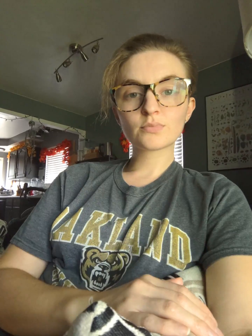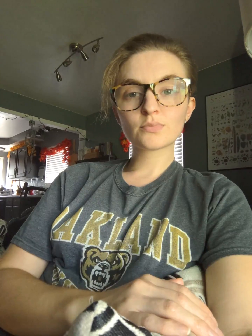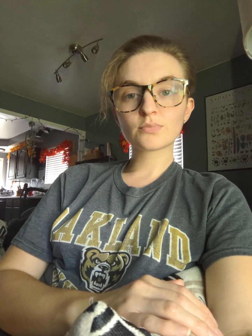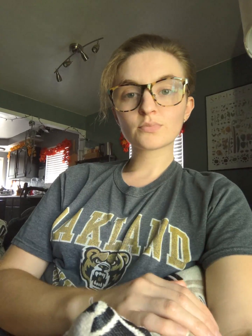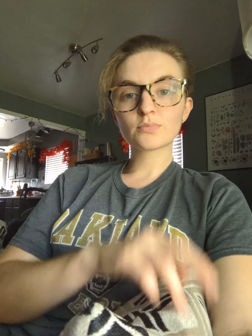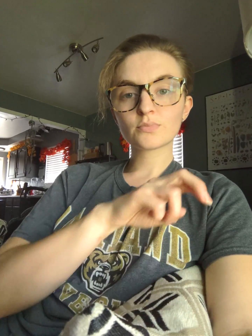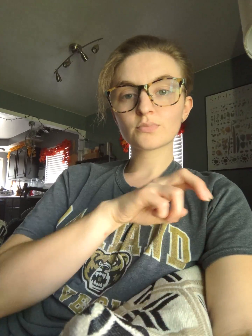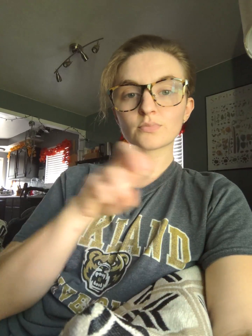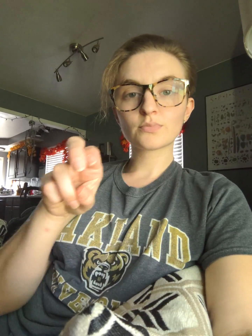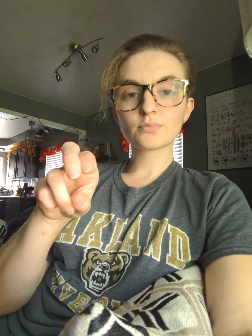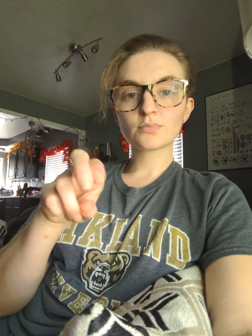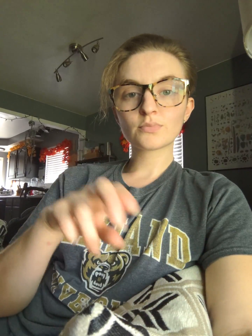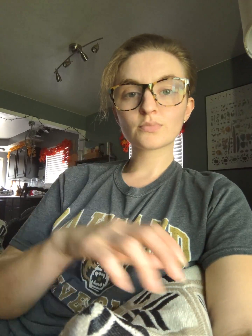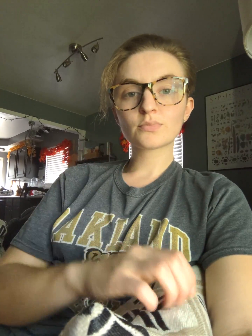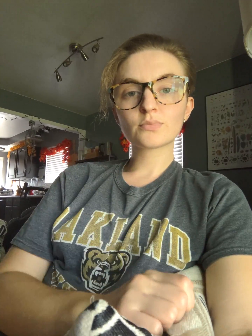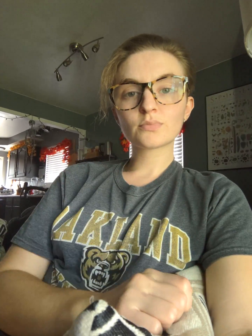bench